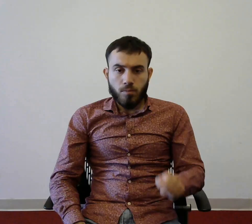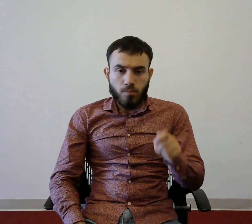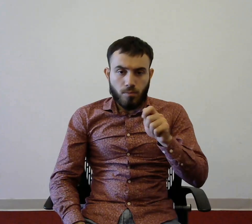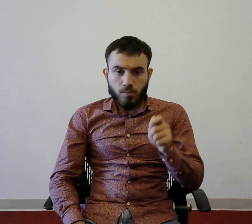bazar